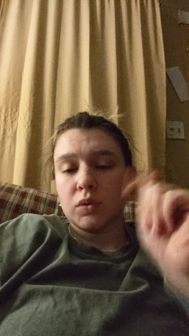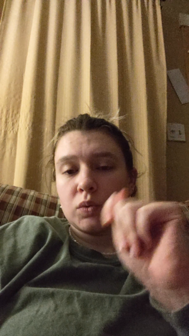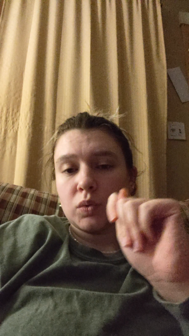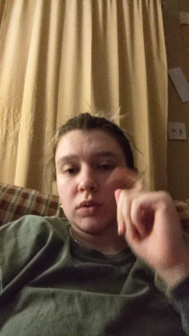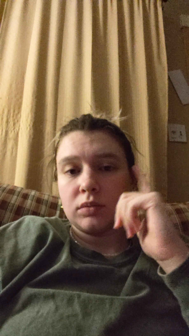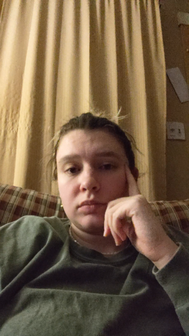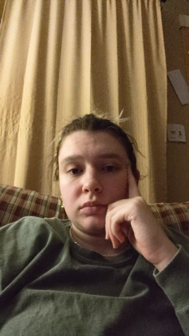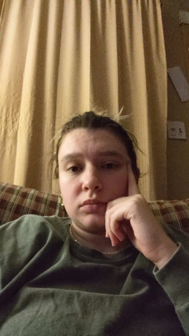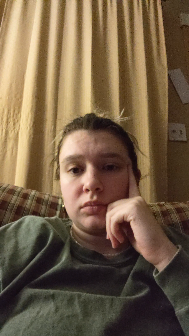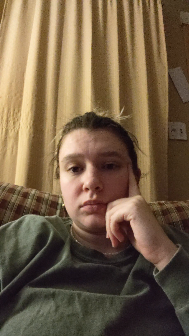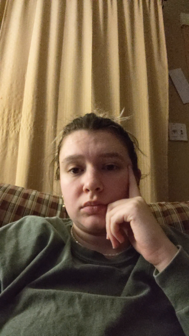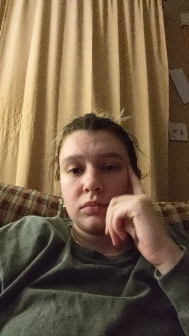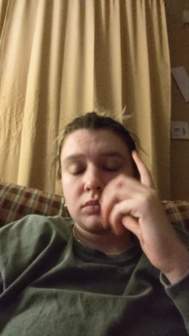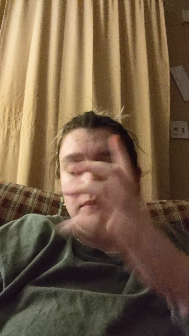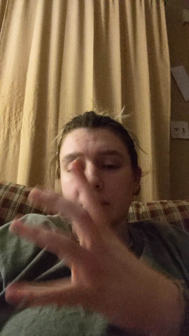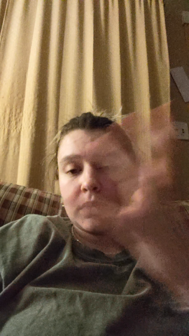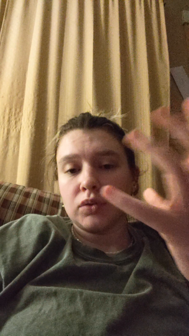much